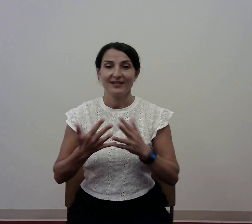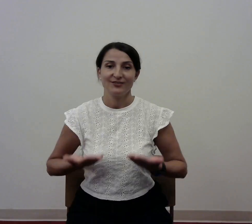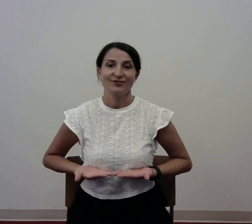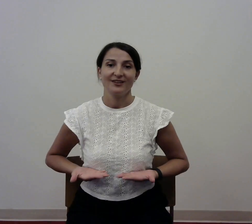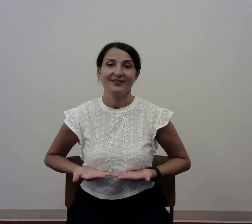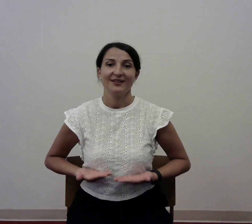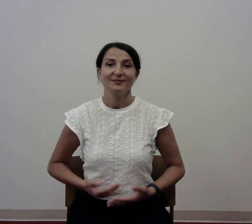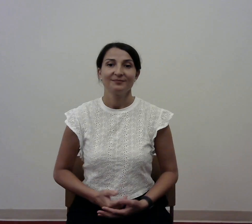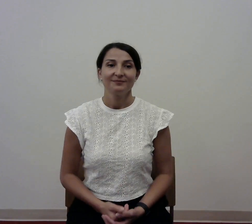yaşamaq